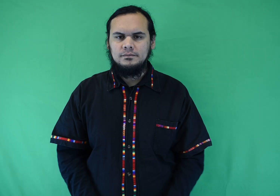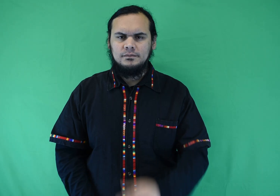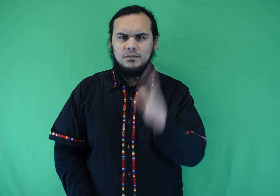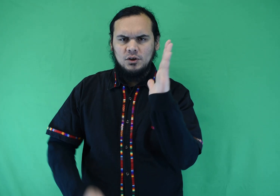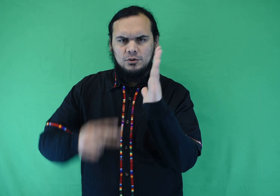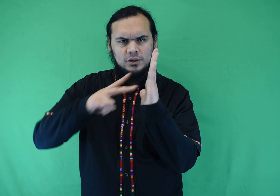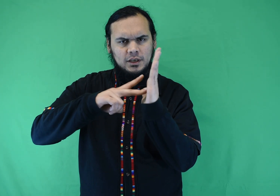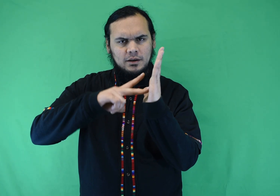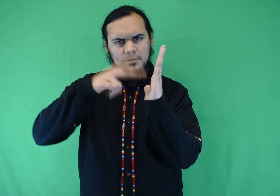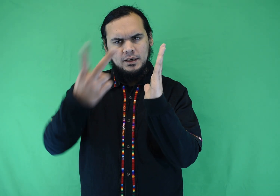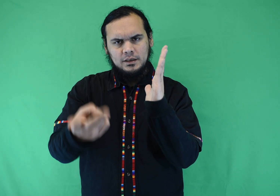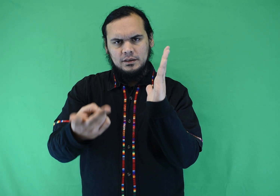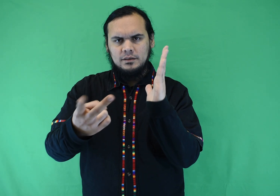otra vez